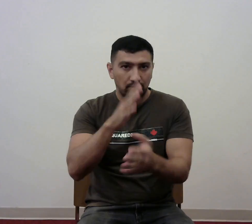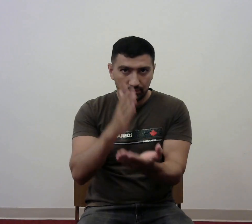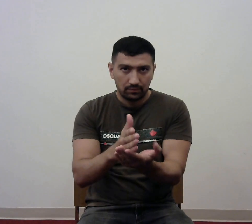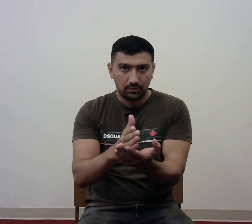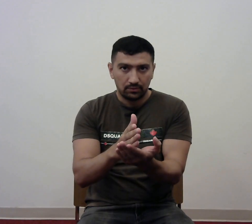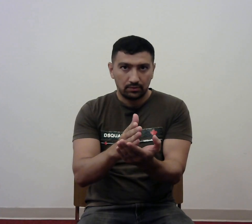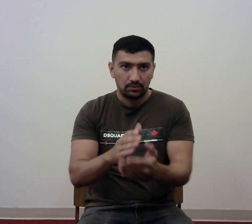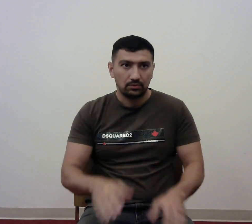var